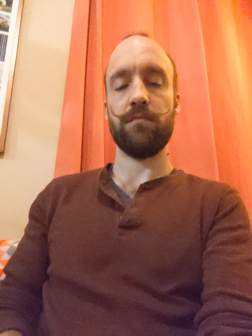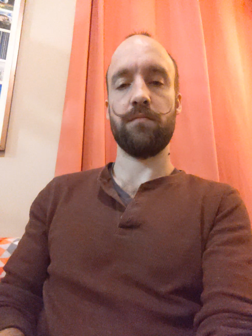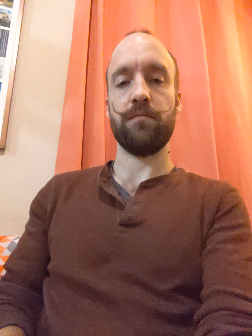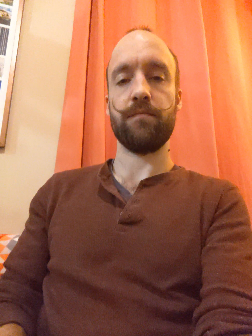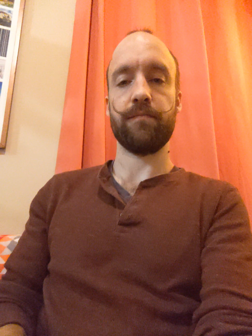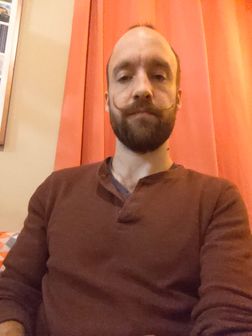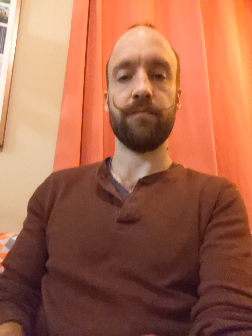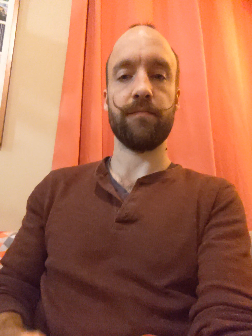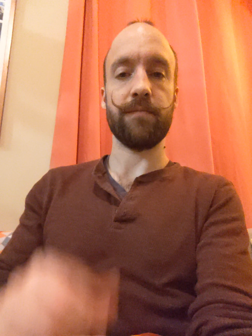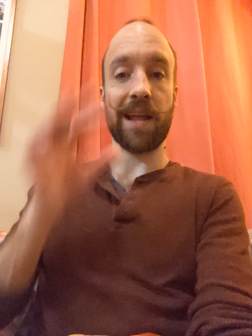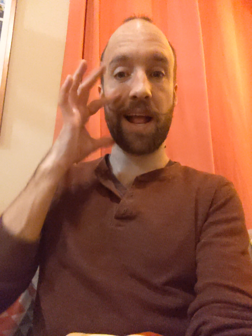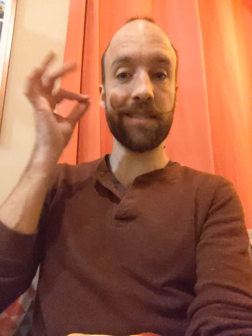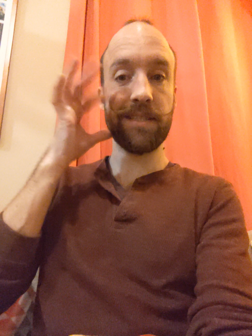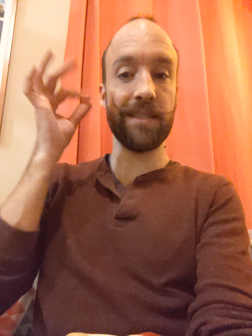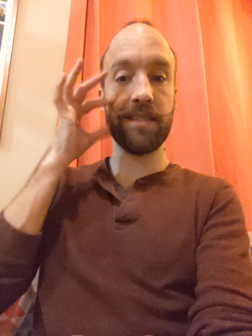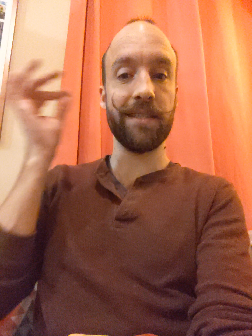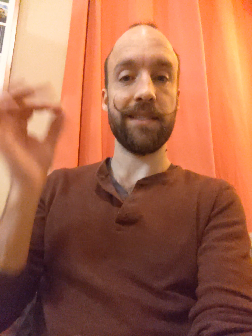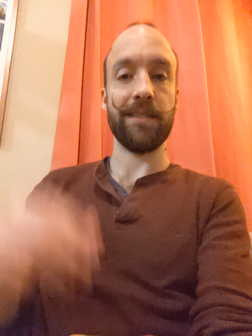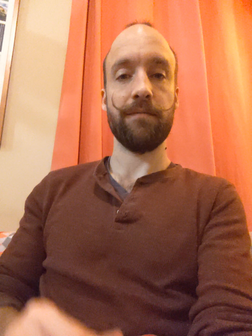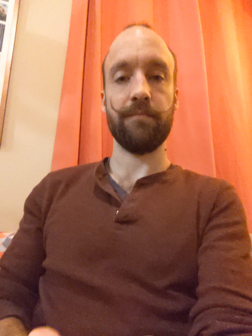cat